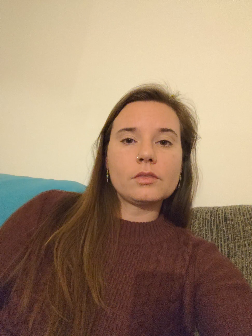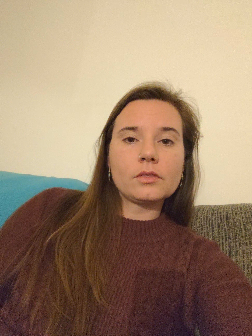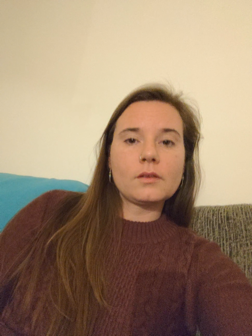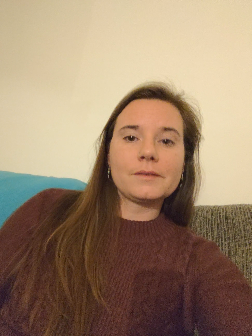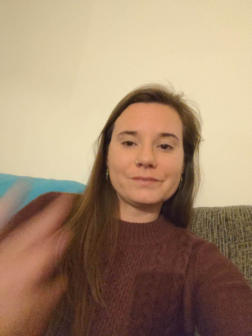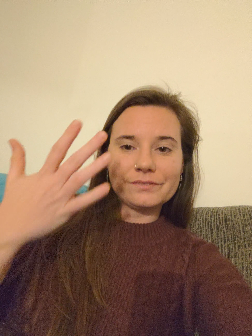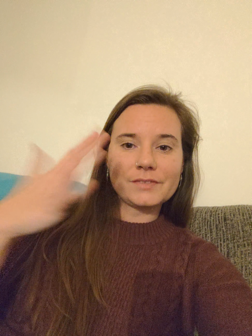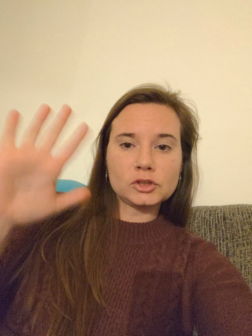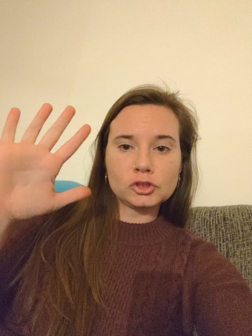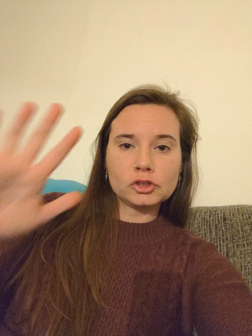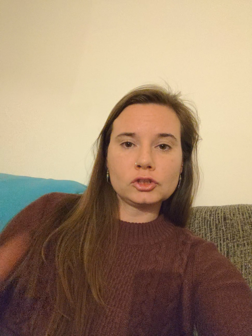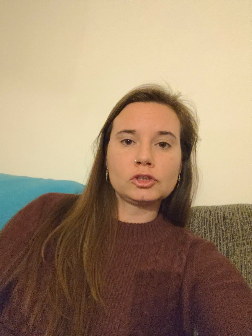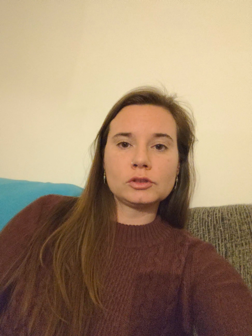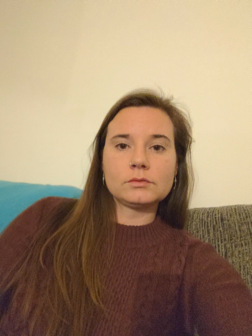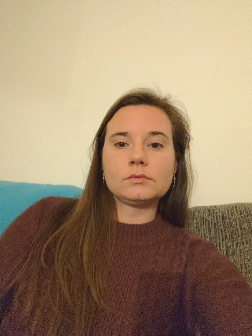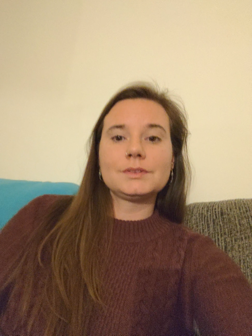finish